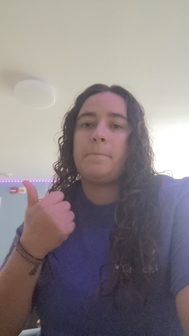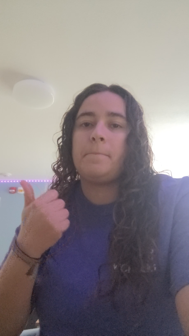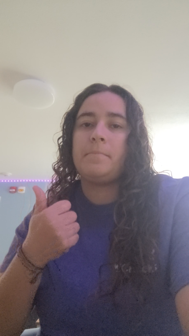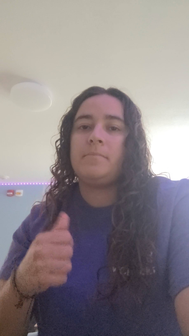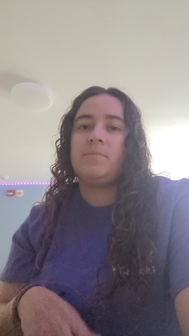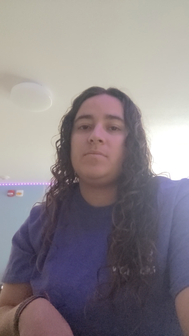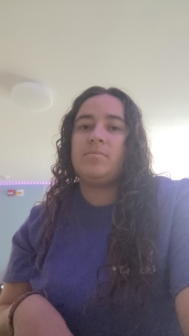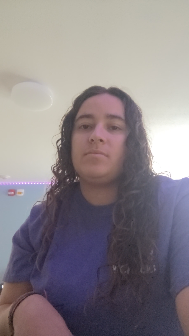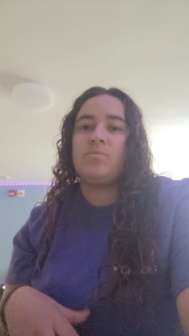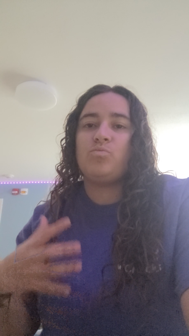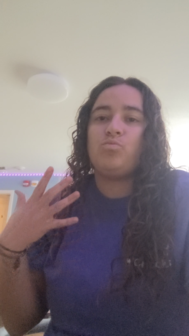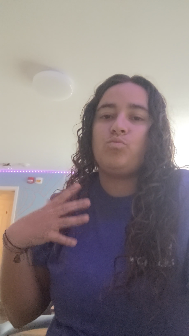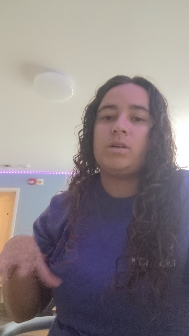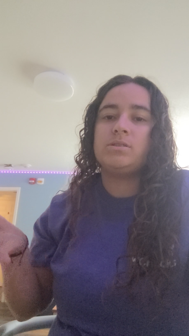dress